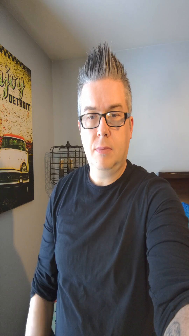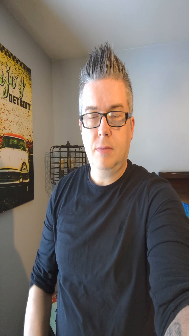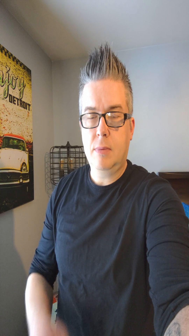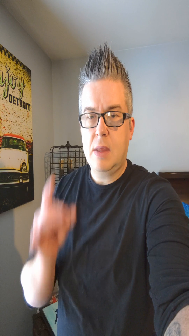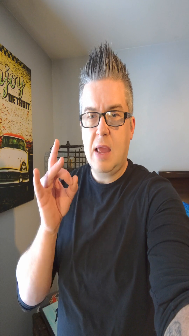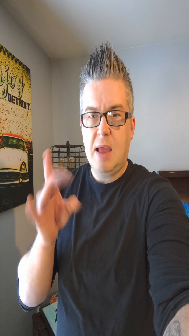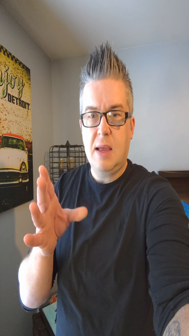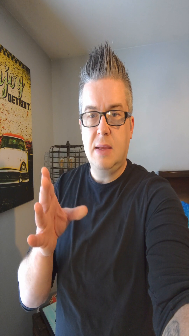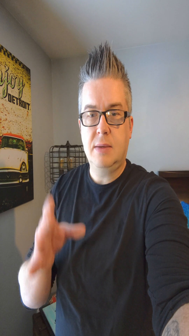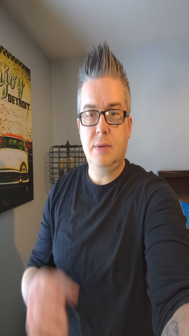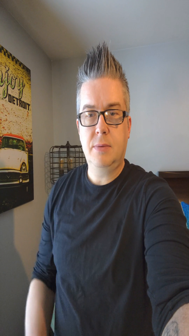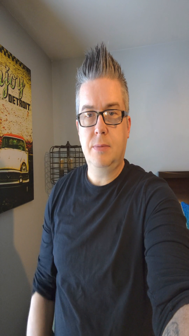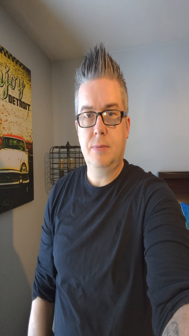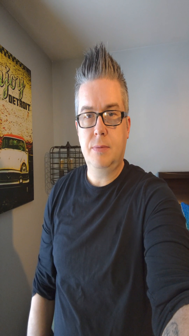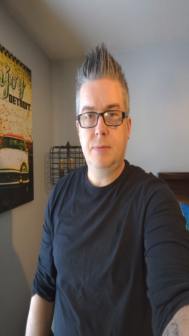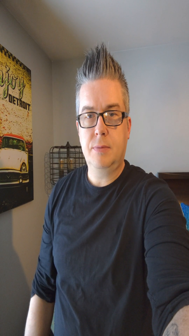hate